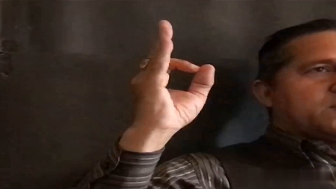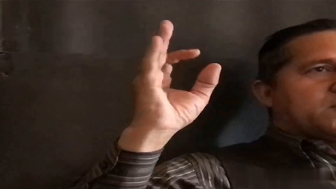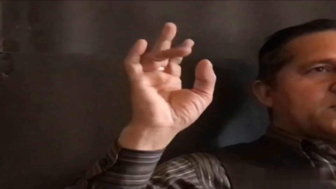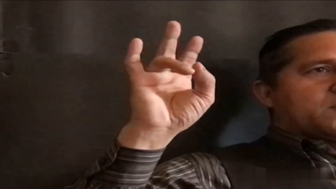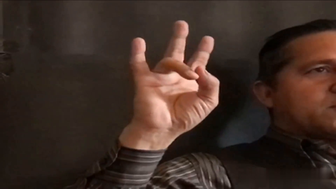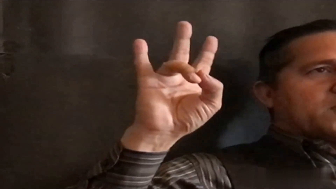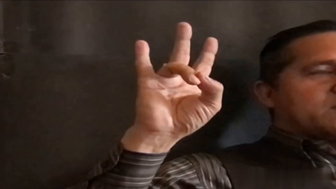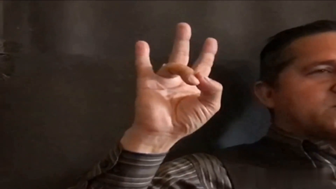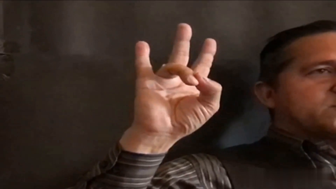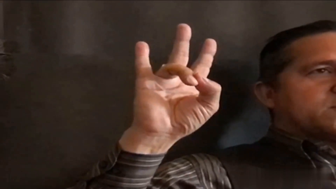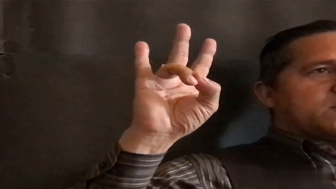श